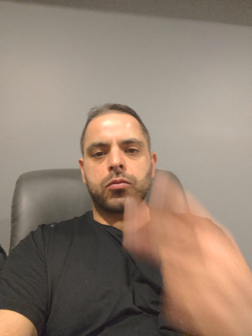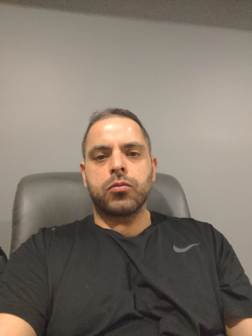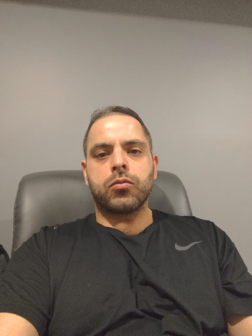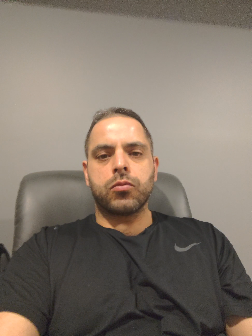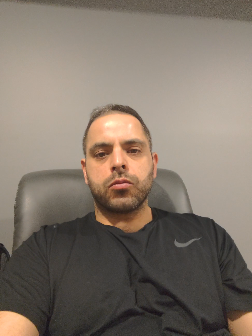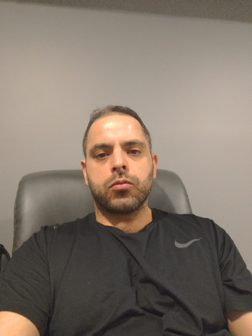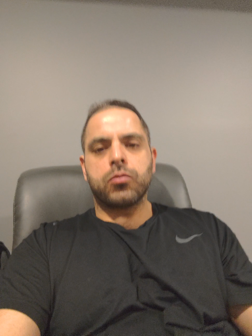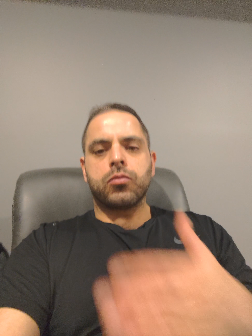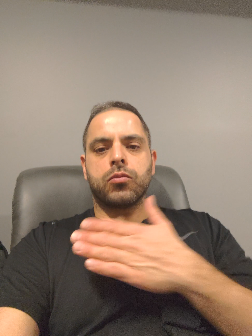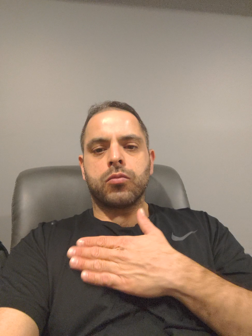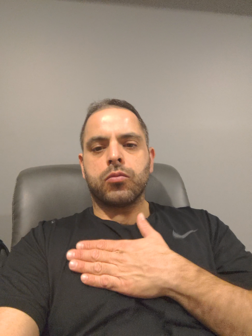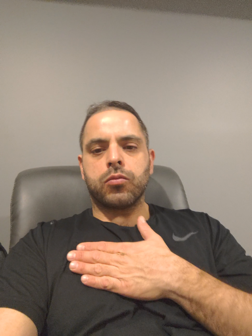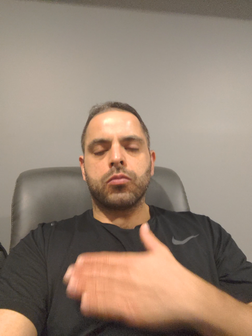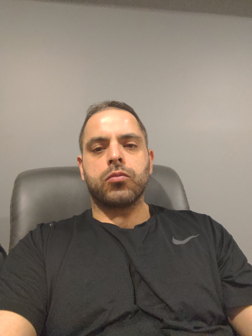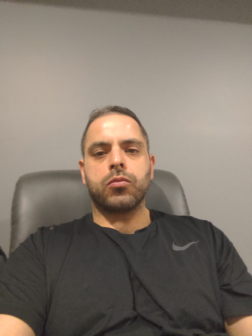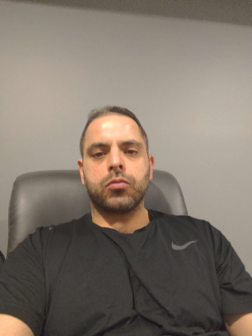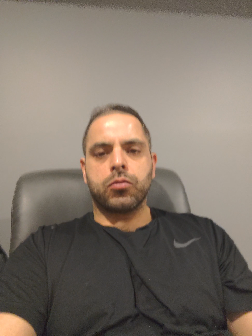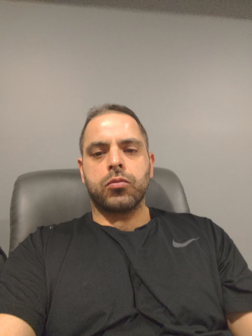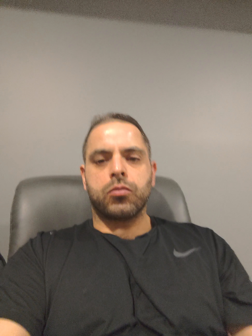my